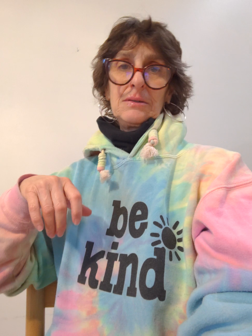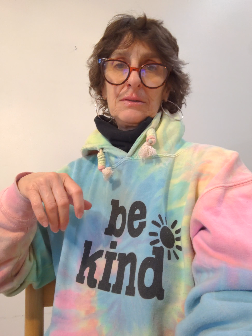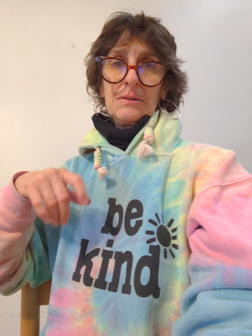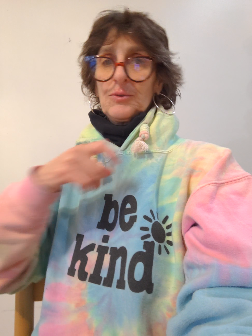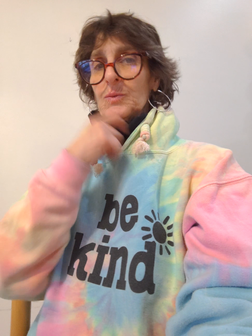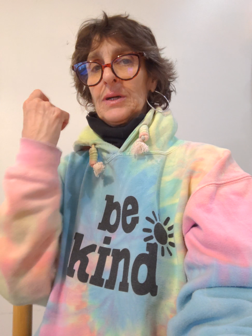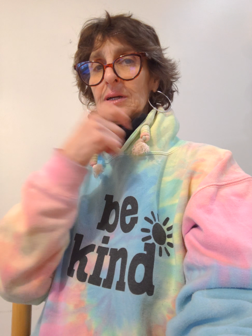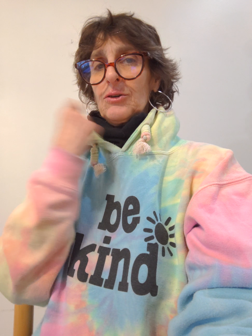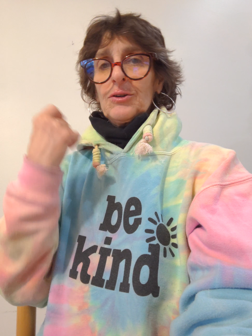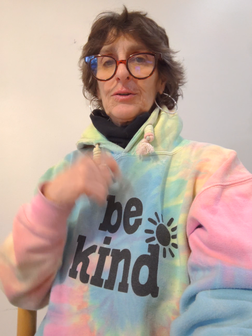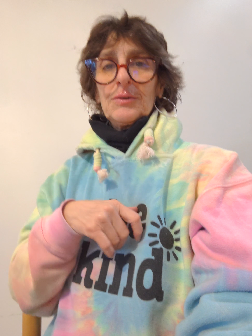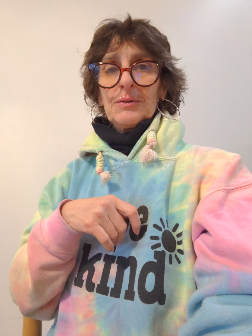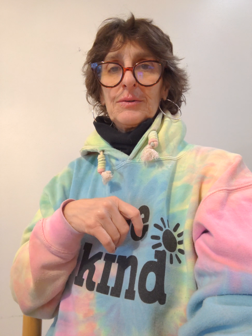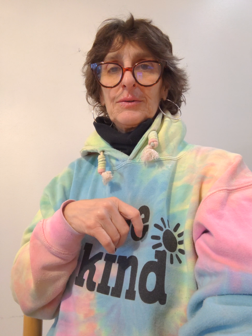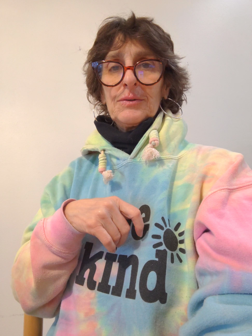dryer